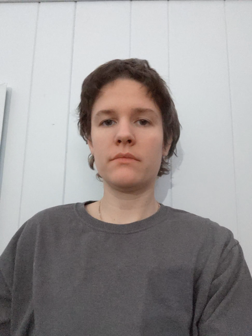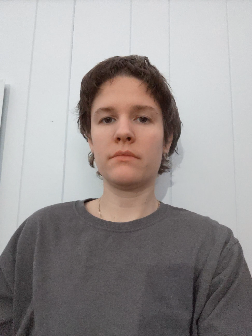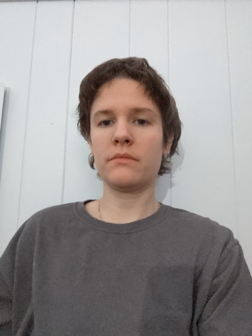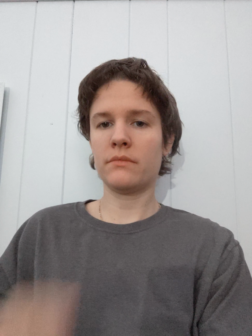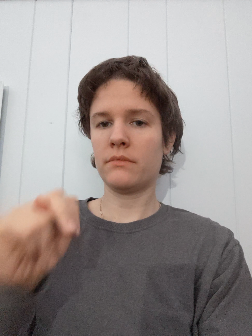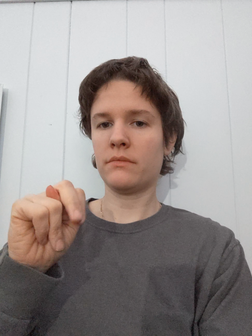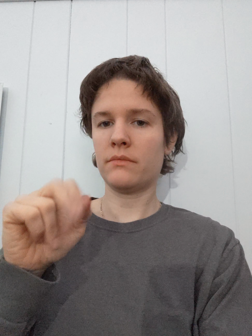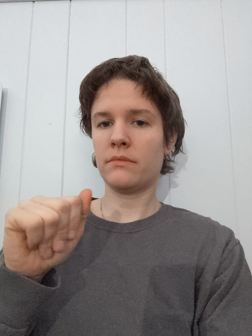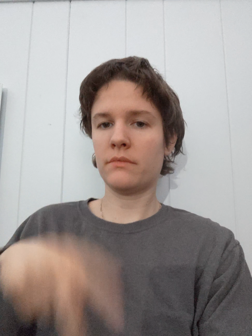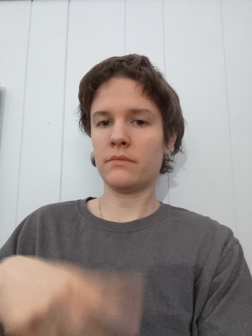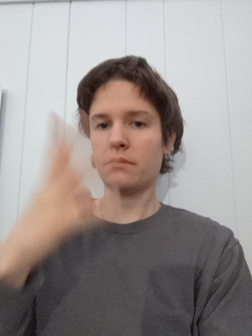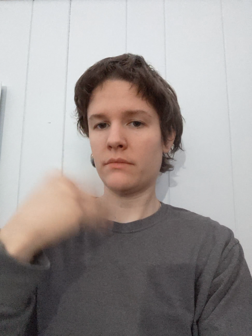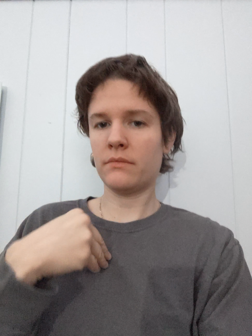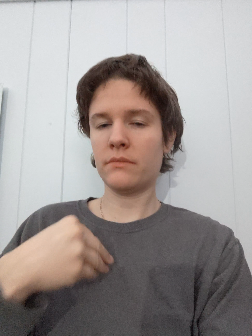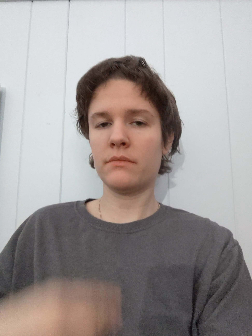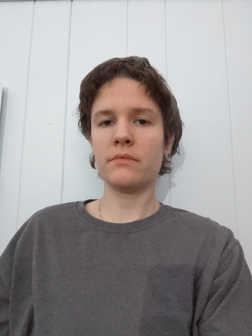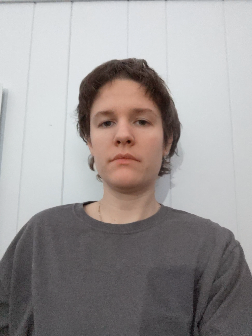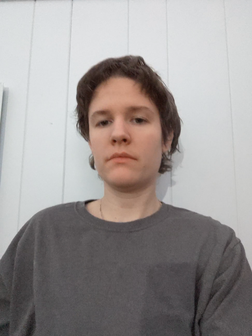nap